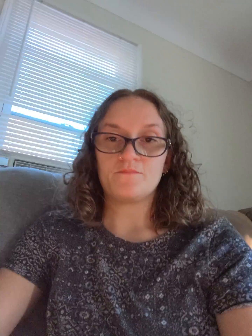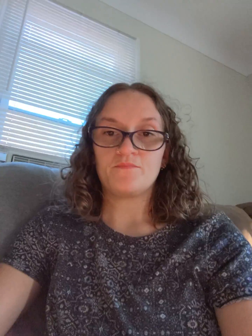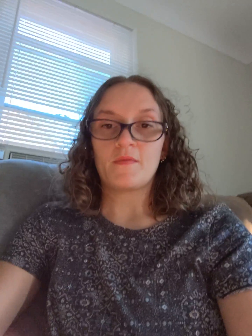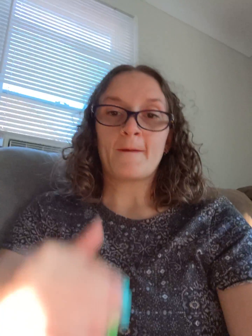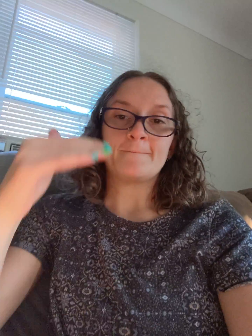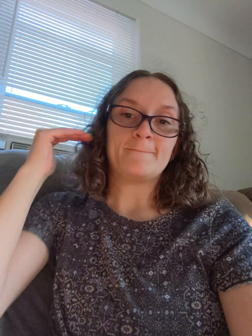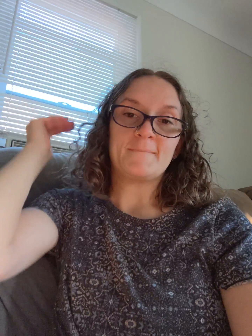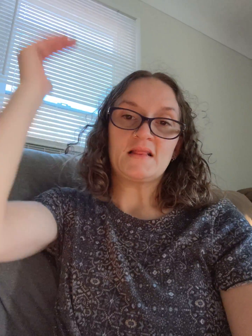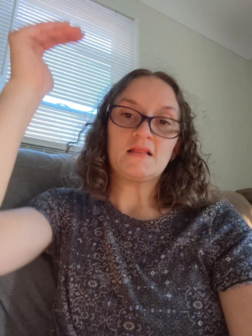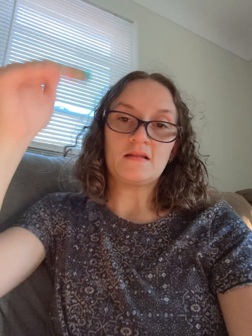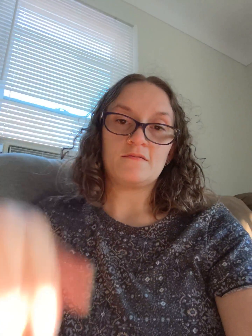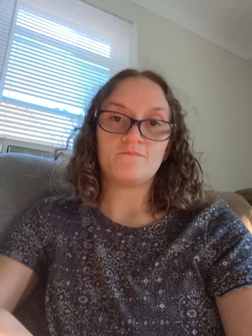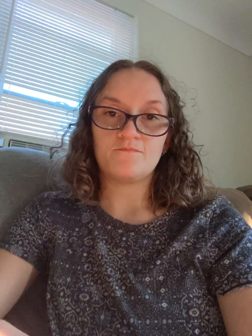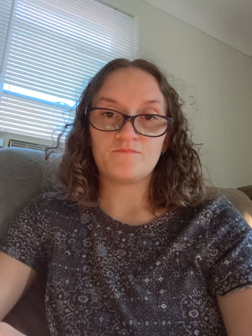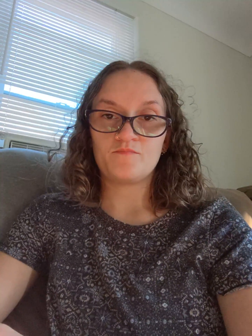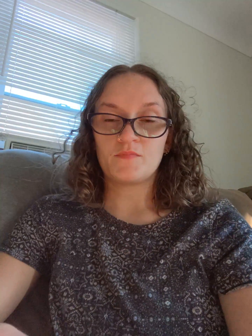big